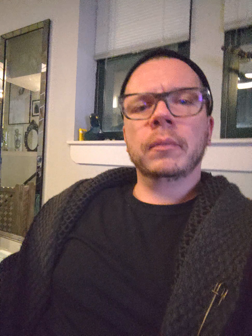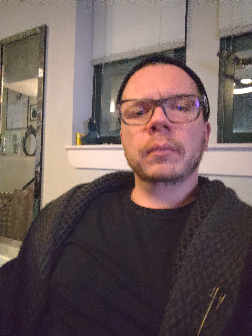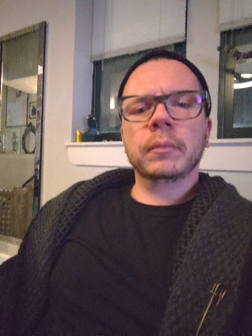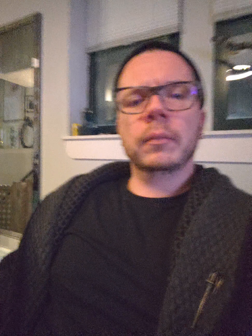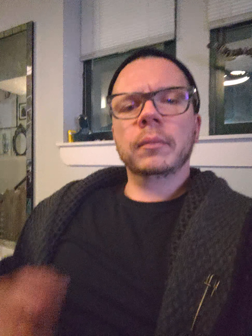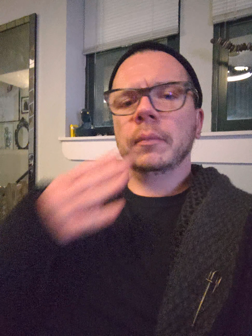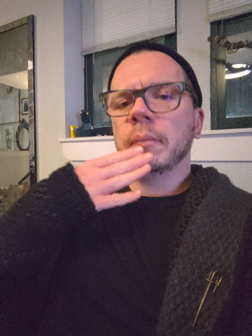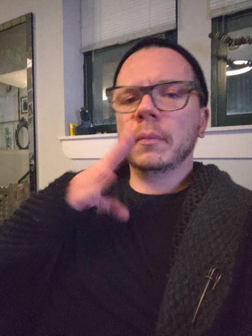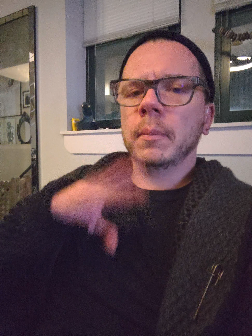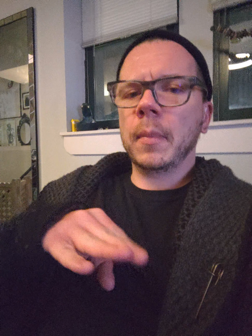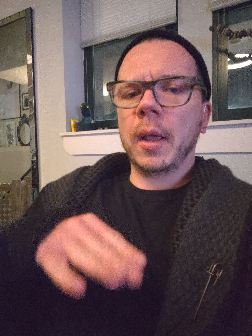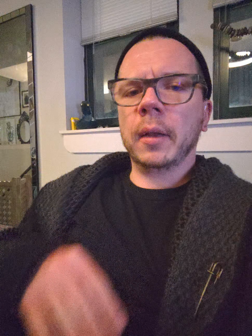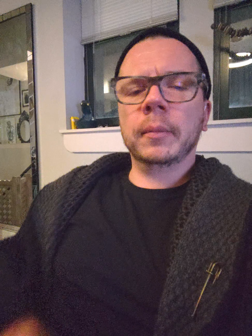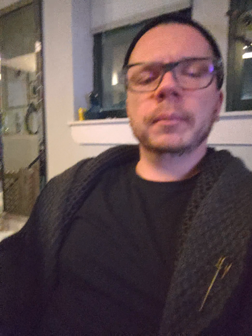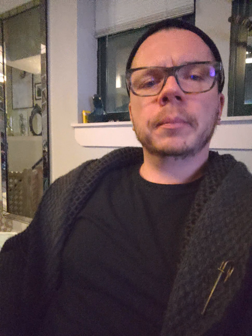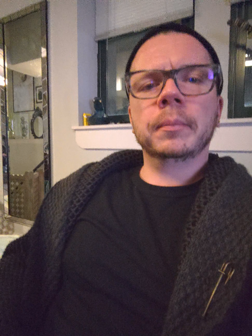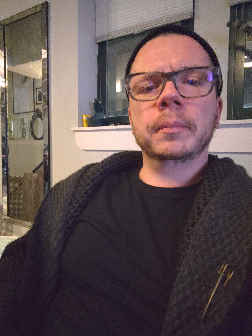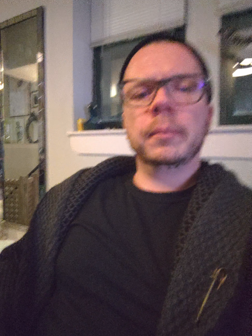bad